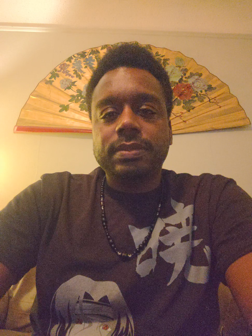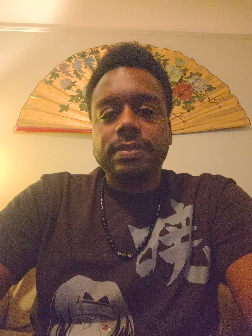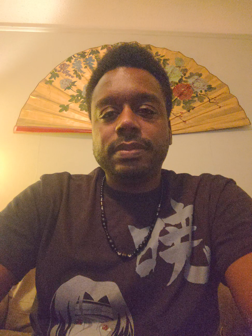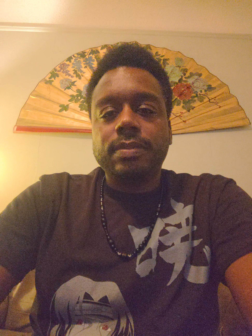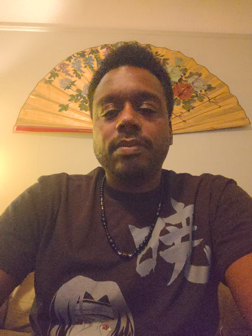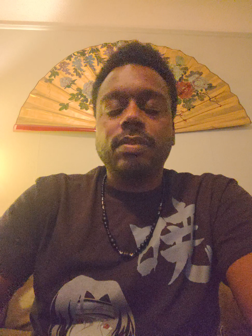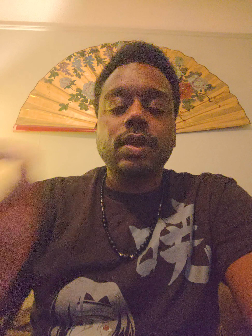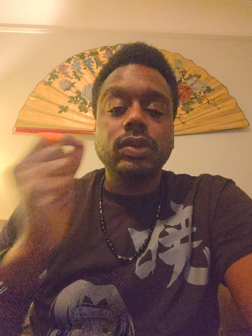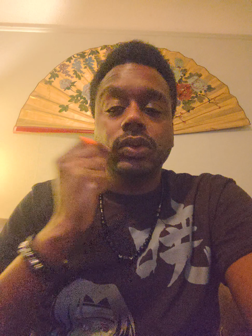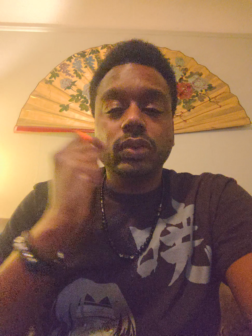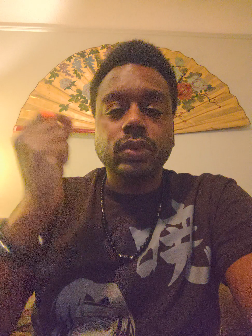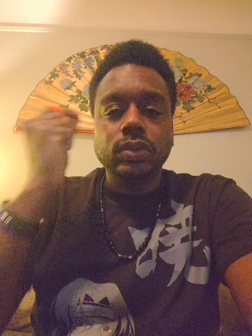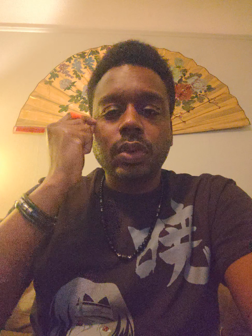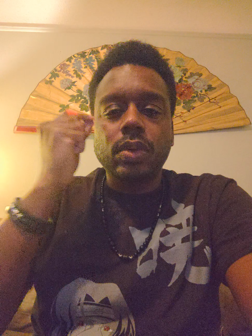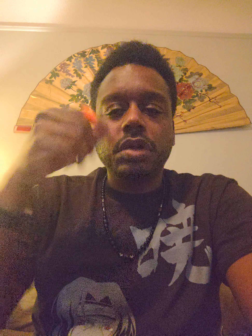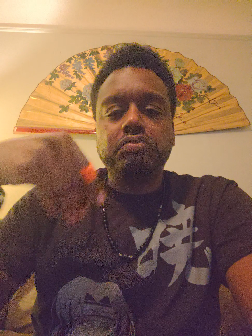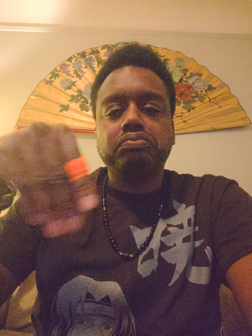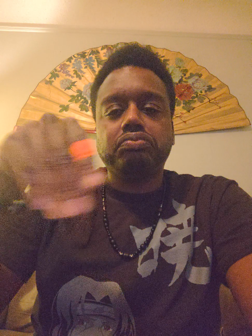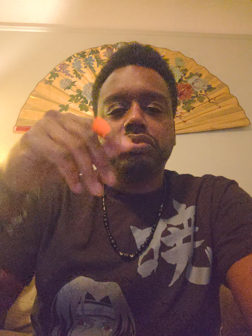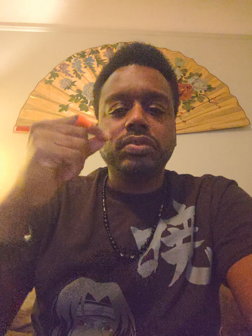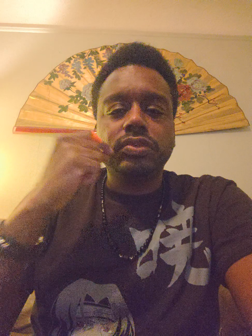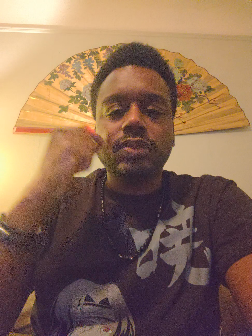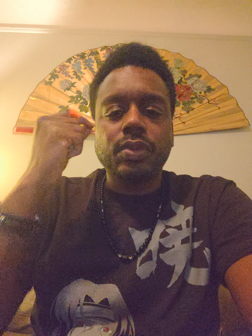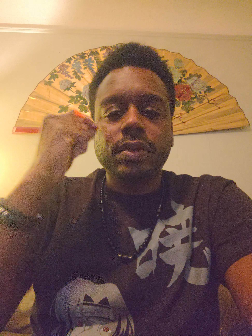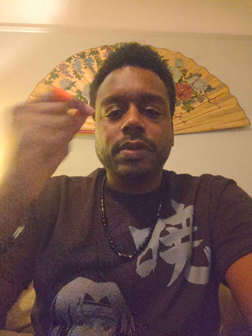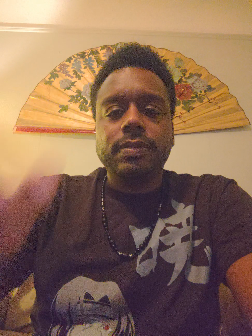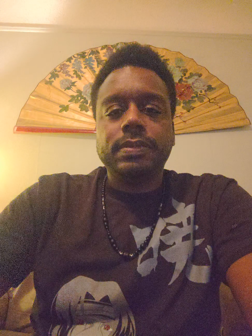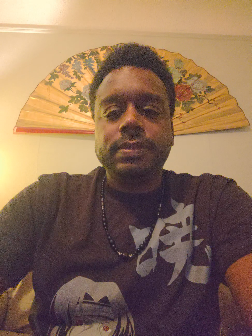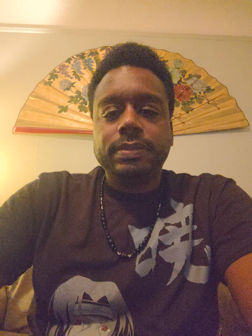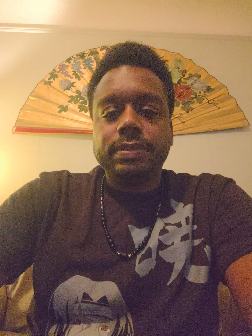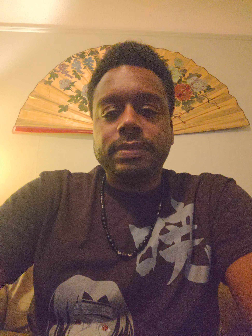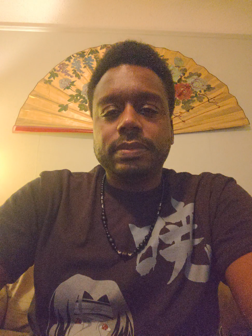store